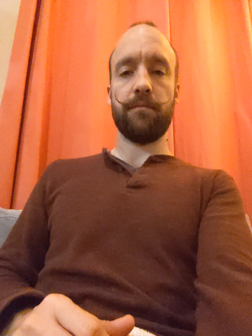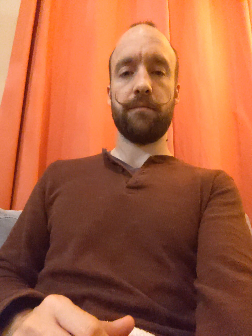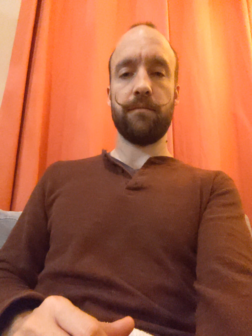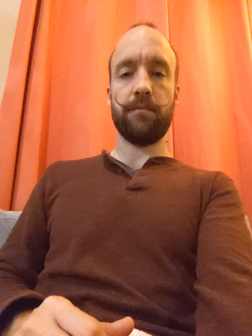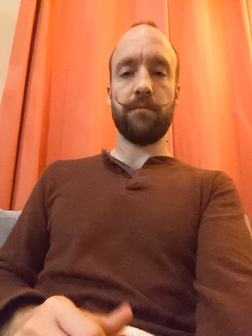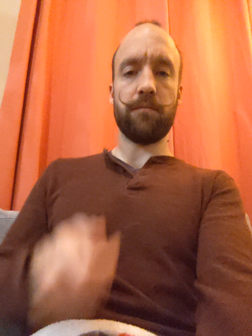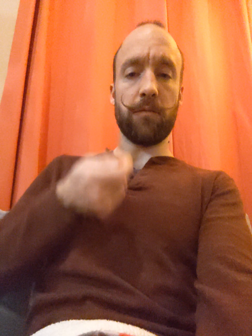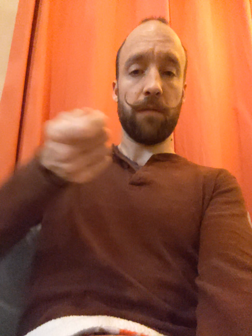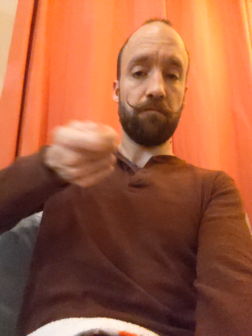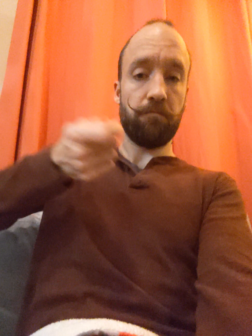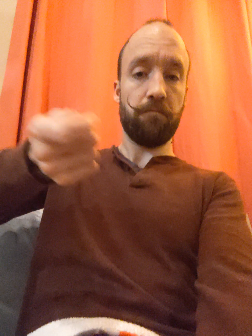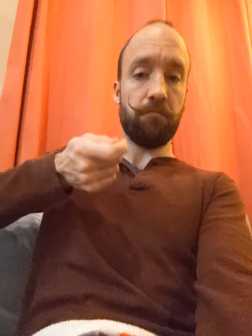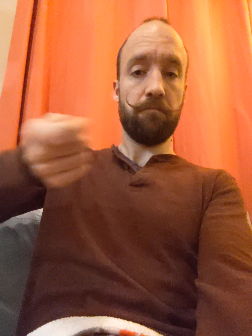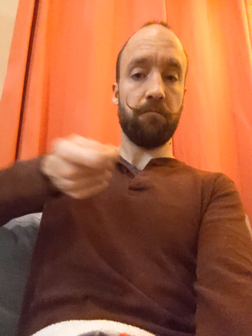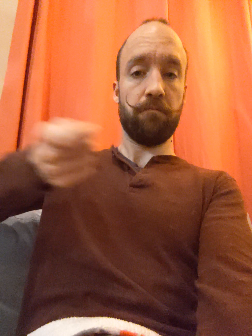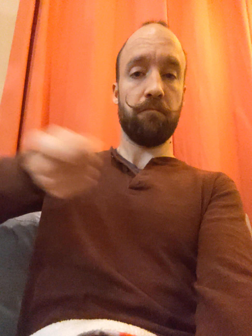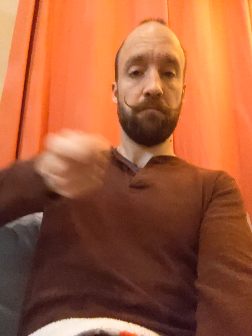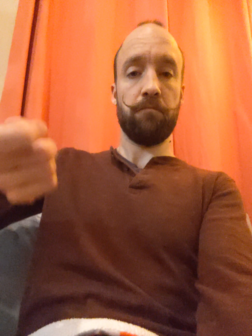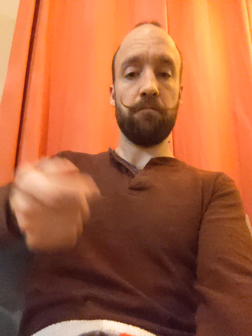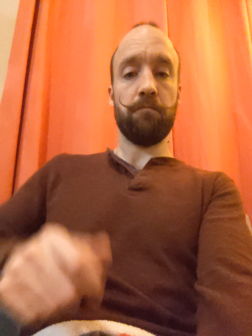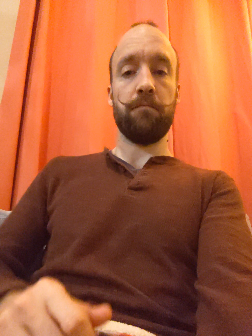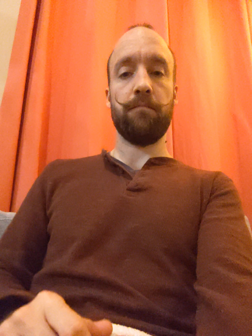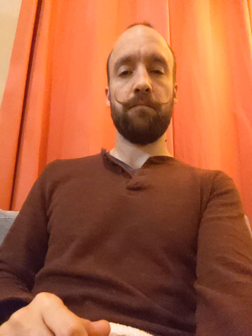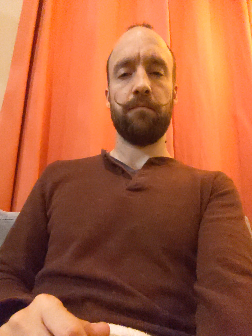vacuum